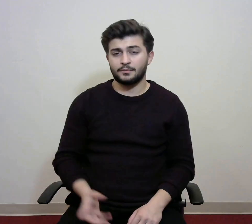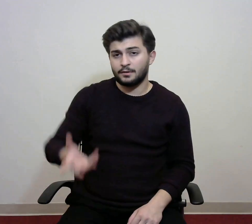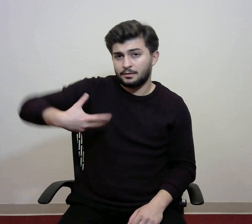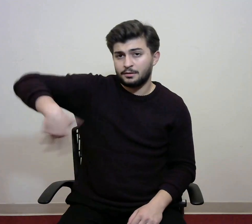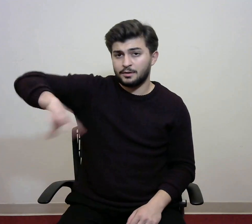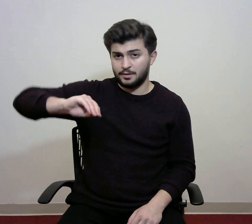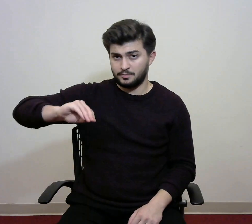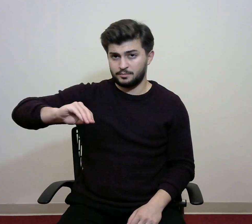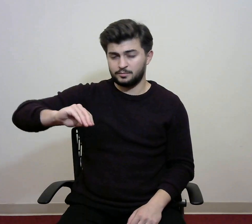hamı